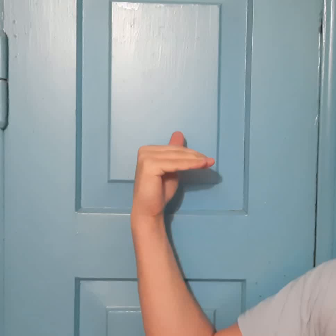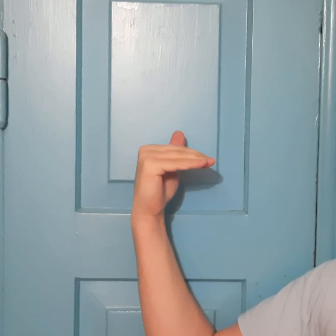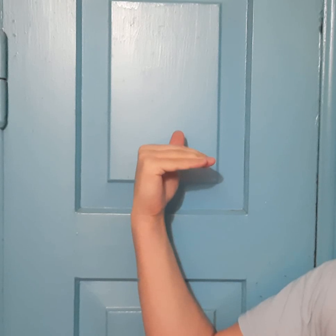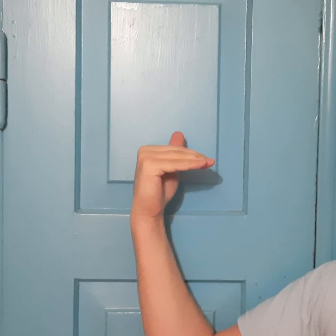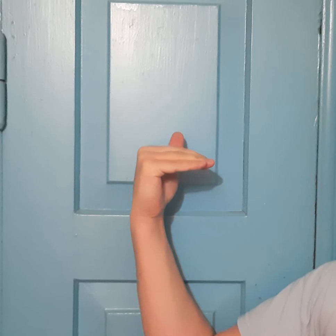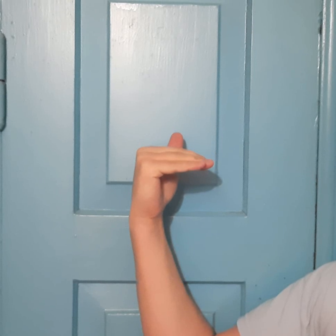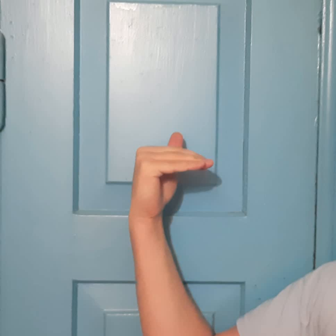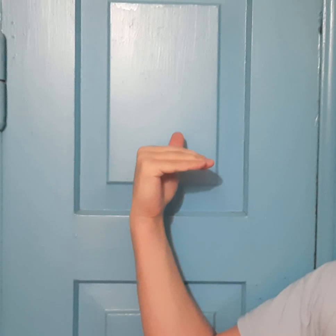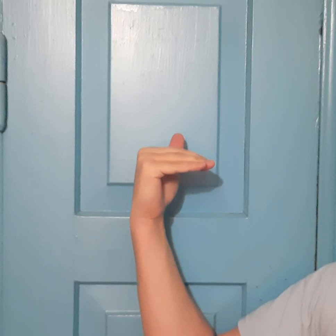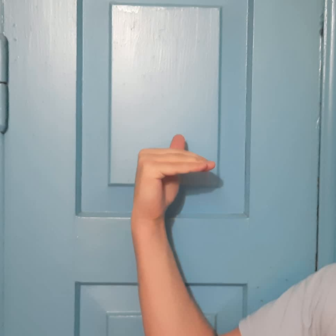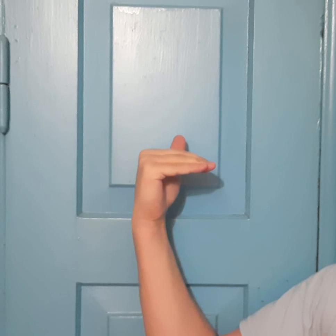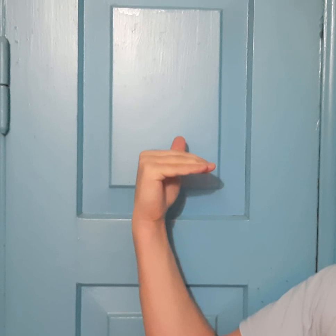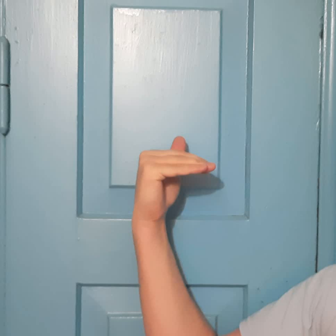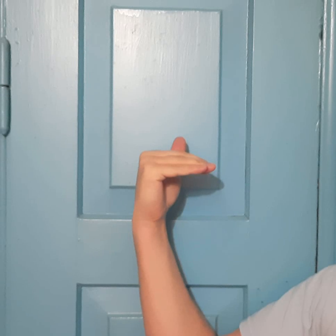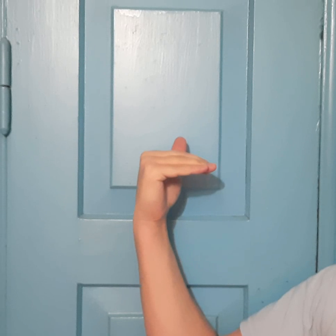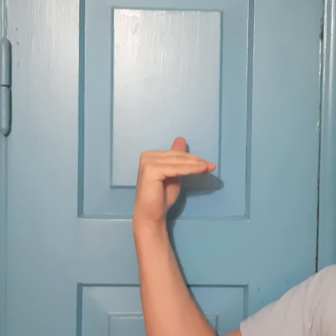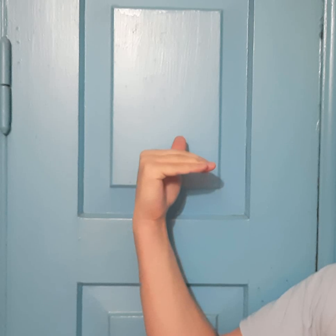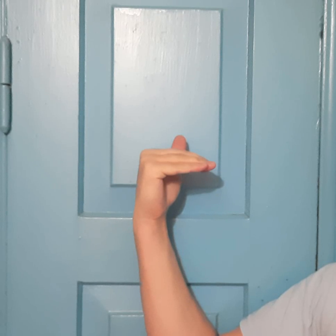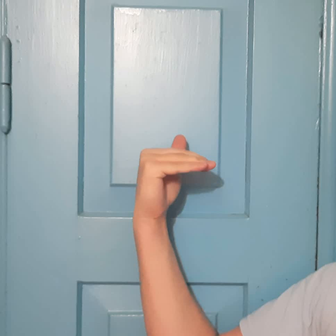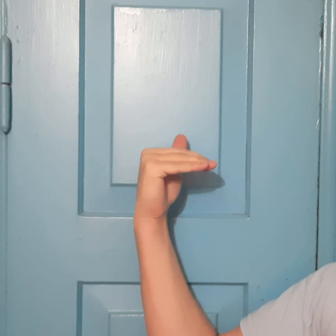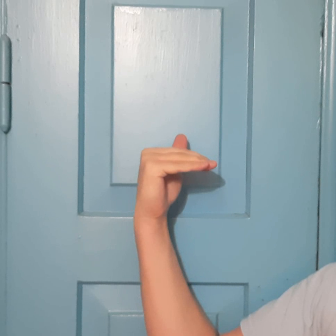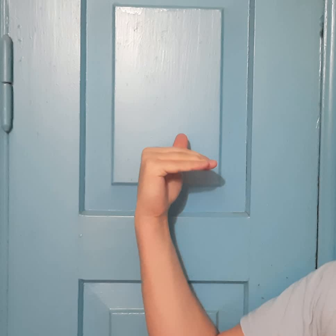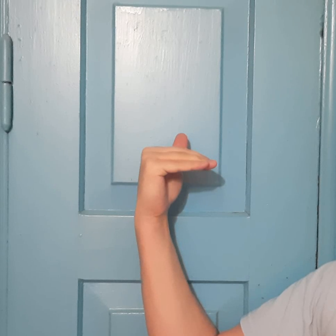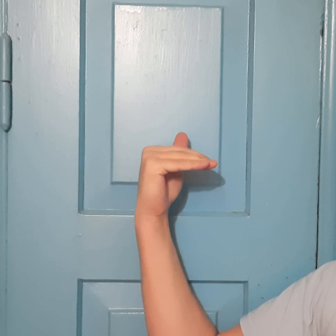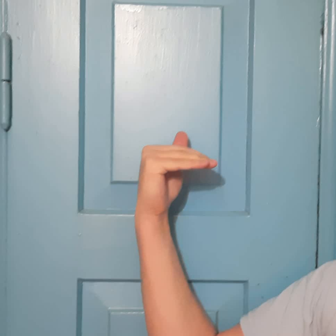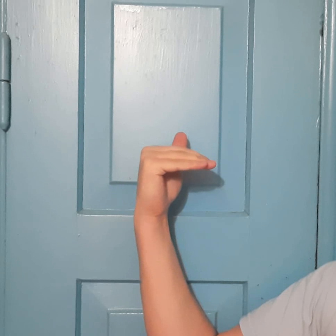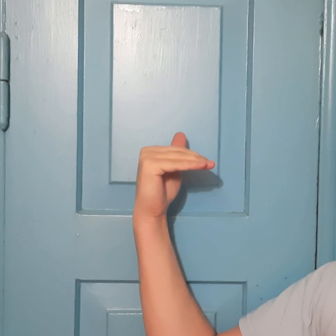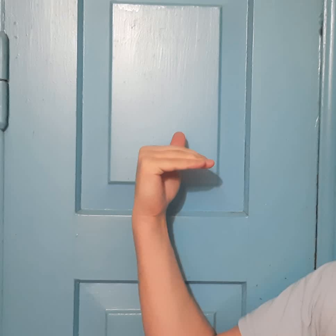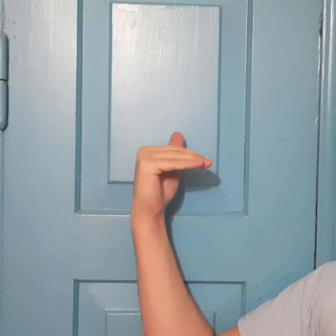Ф